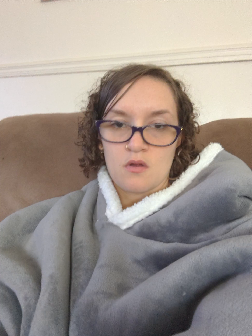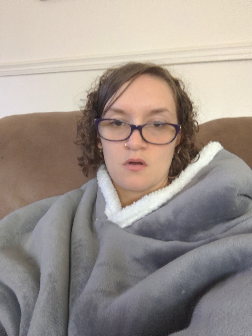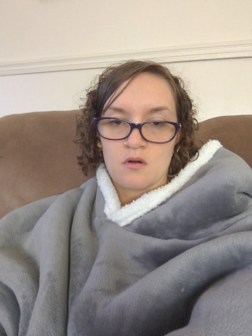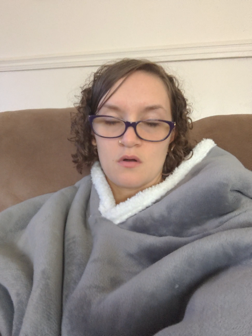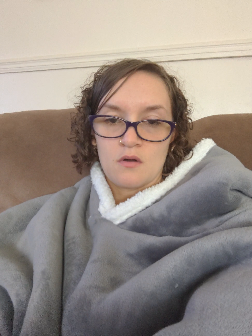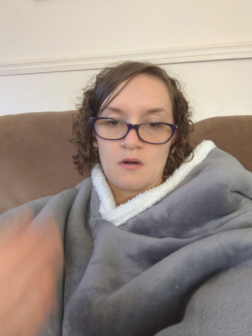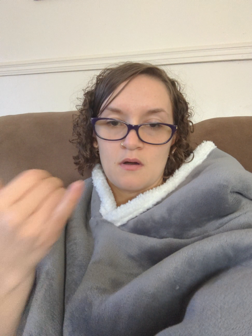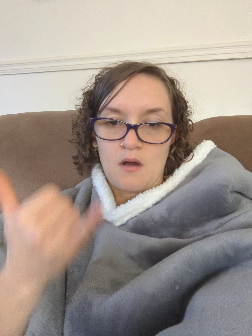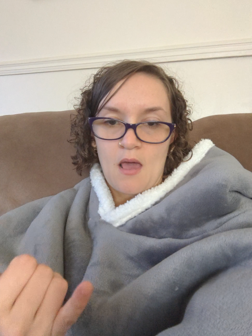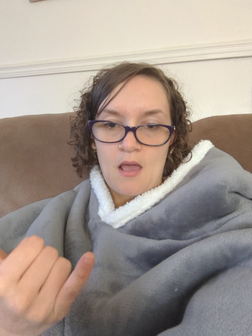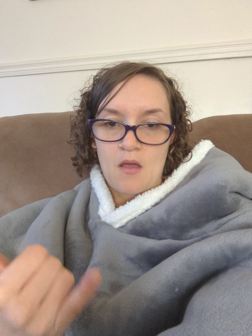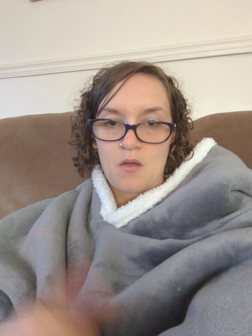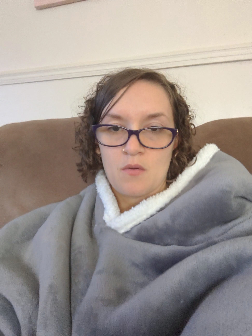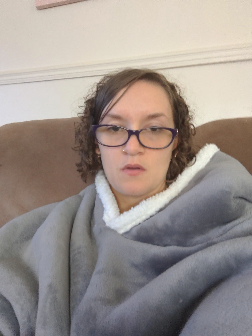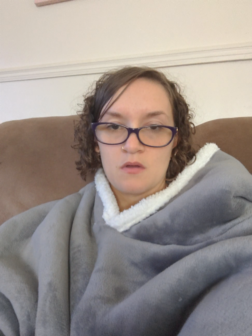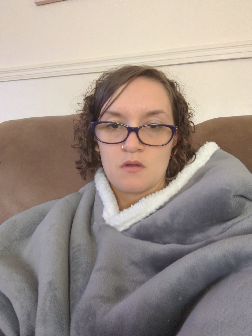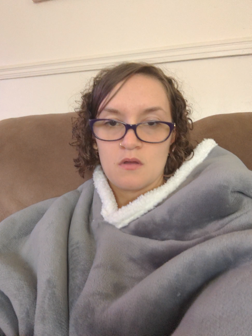now